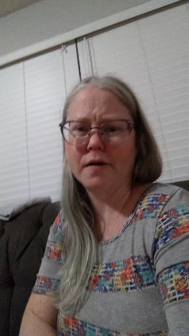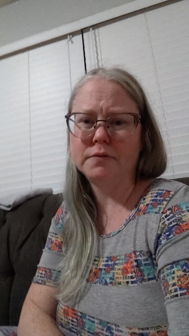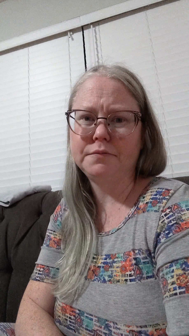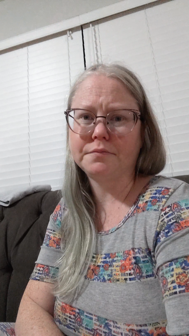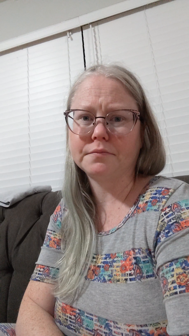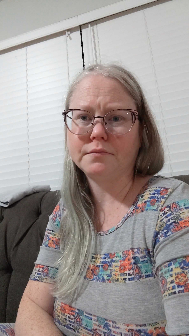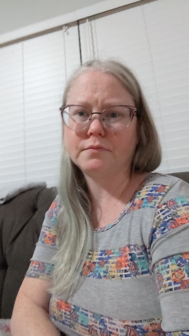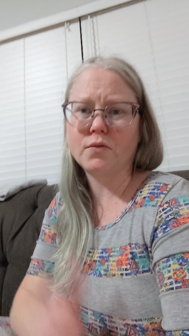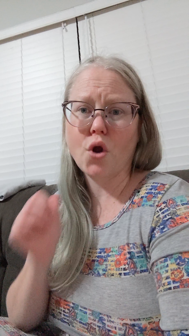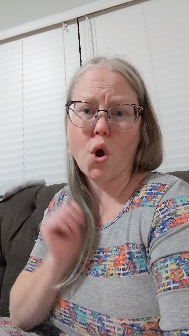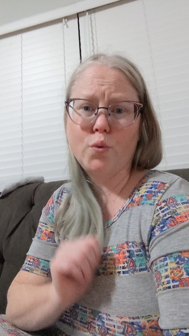coats